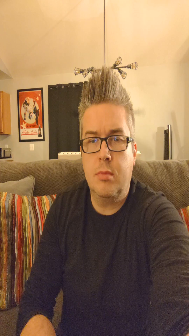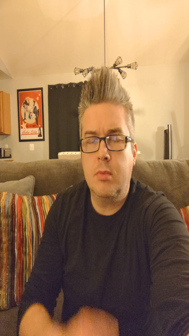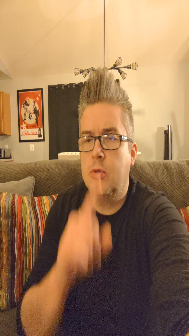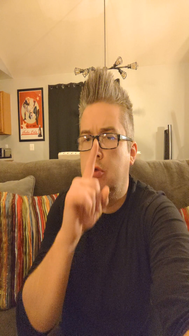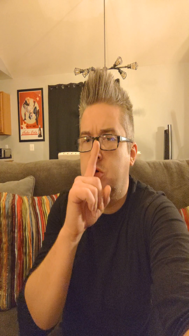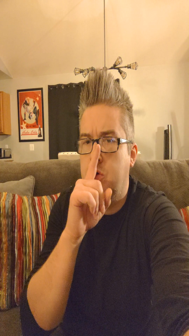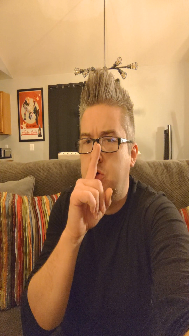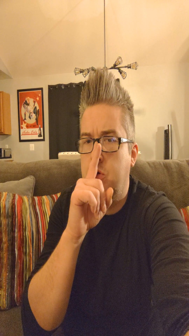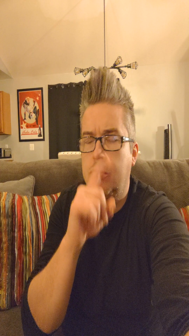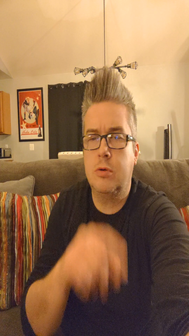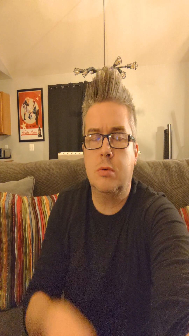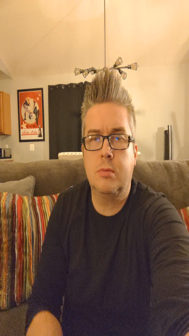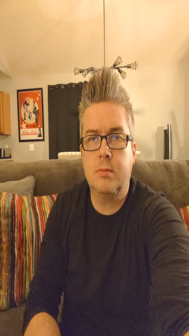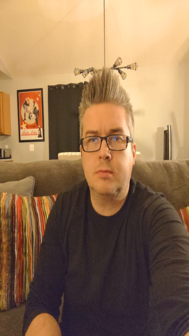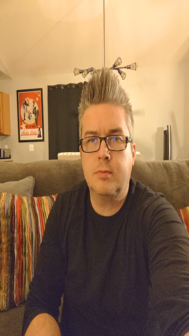shhh